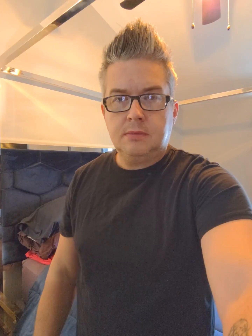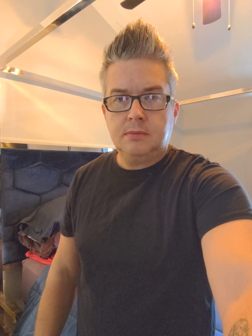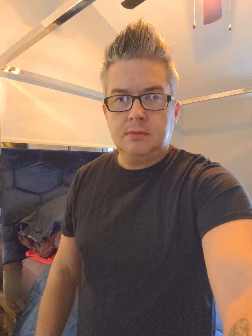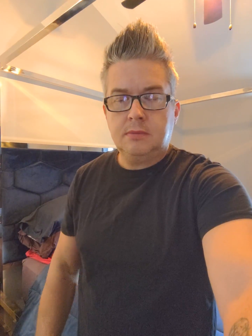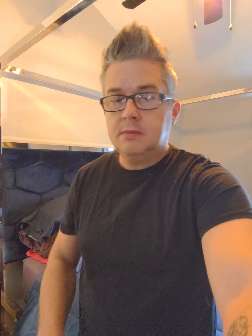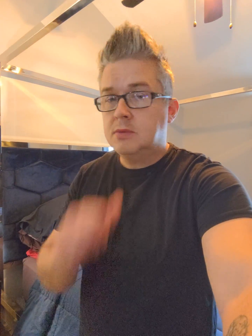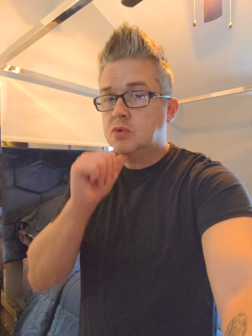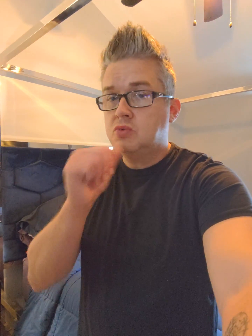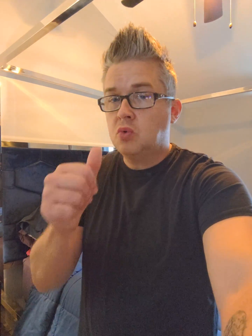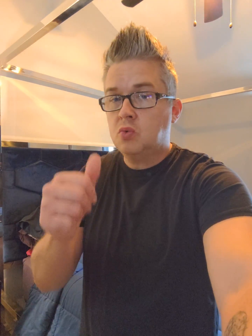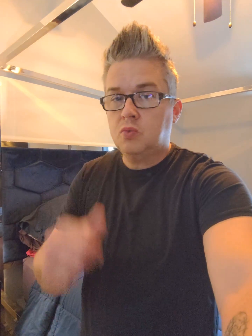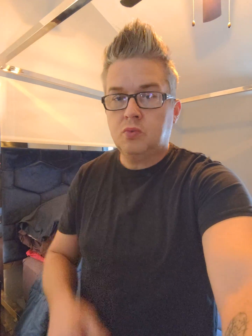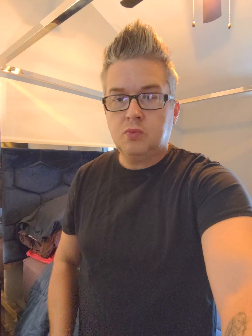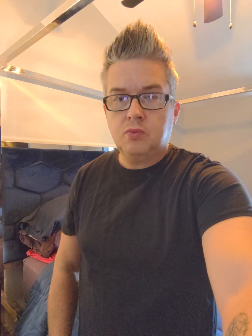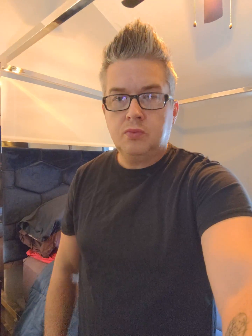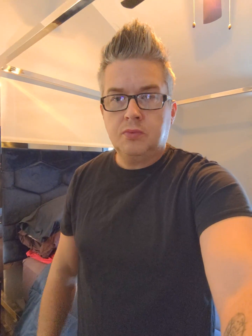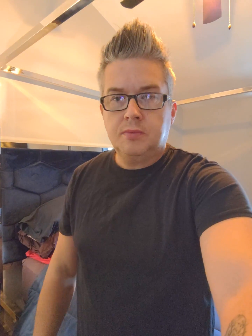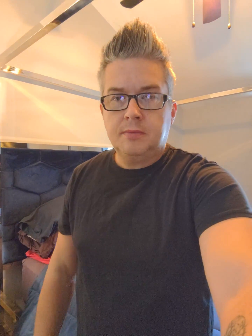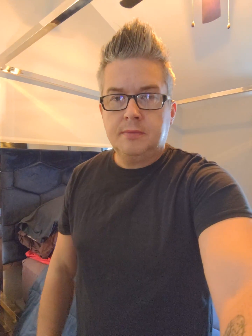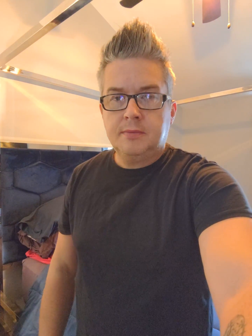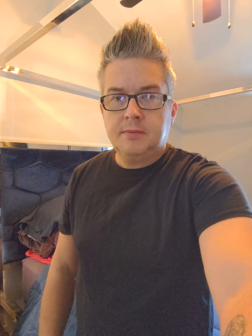don't